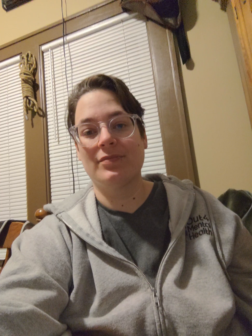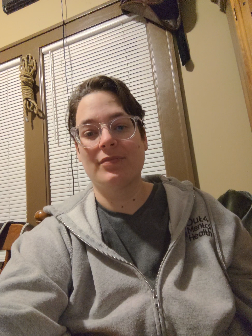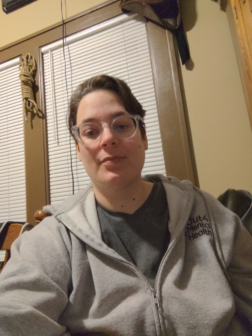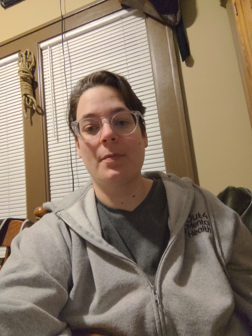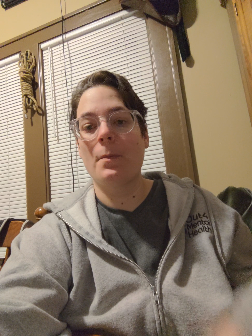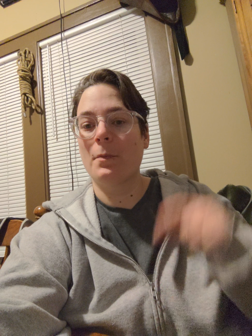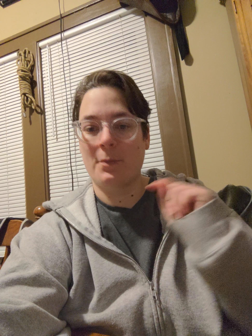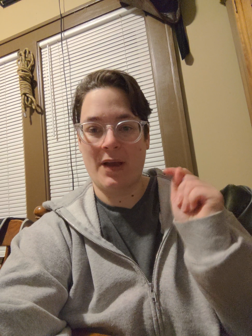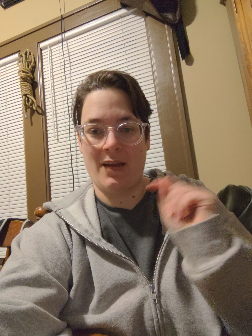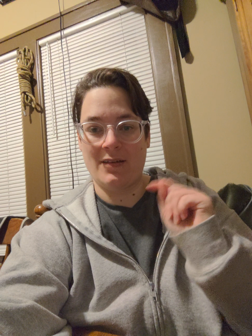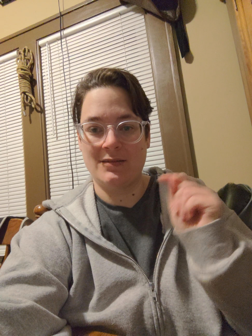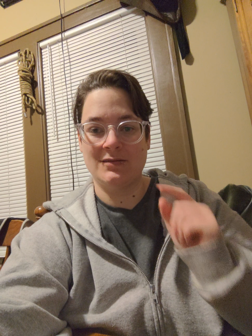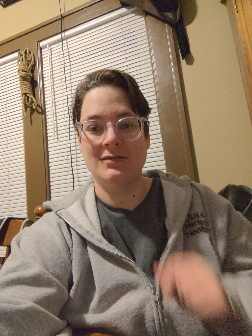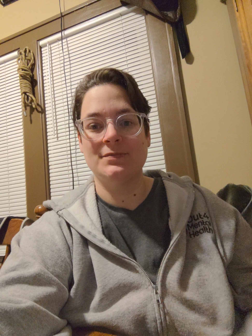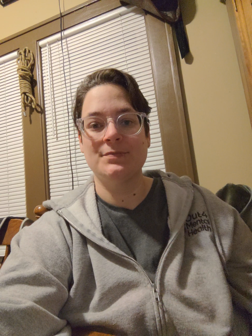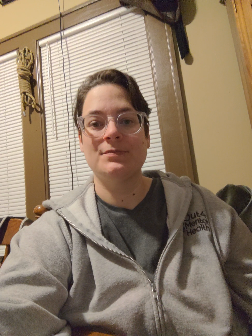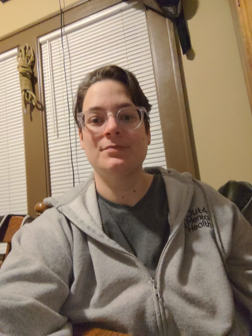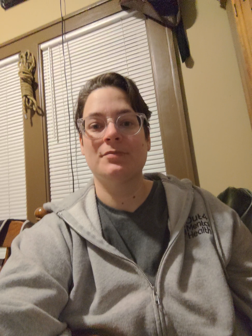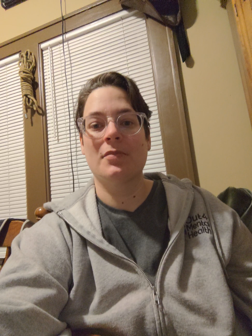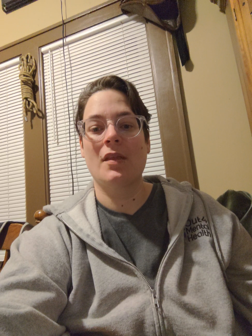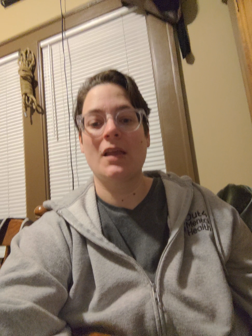potty